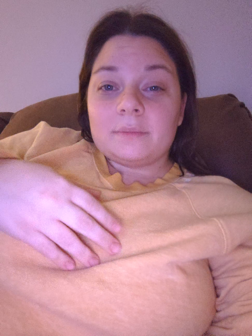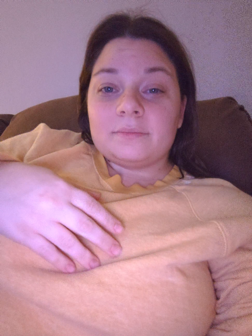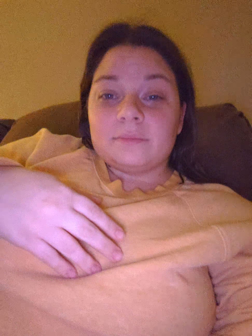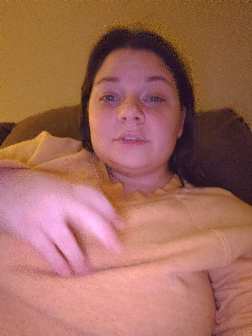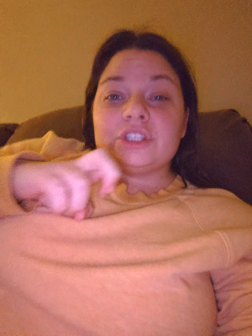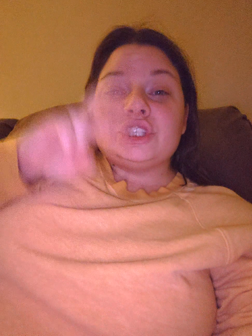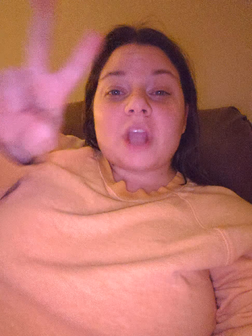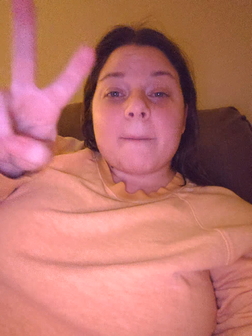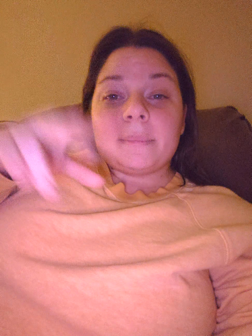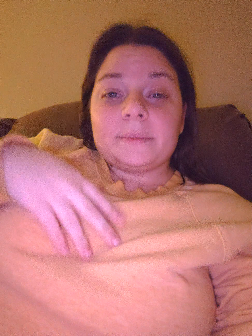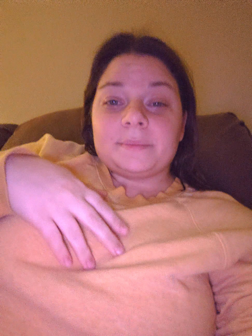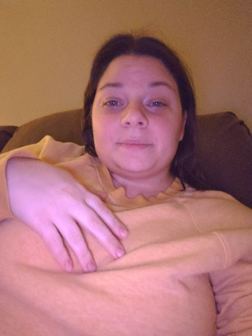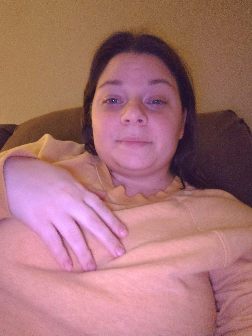jump